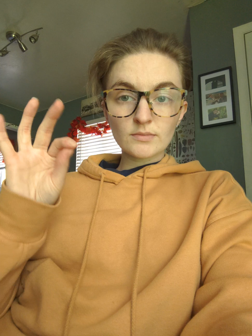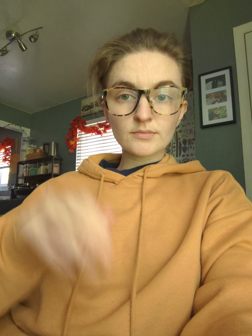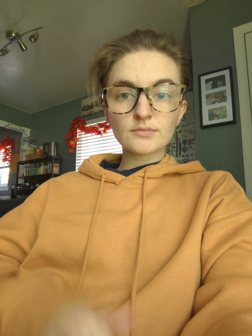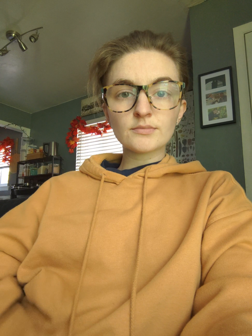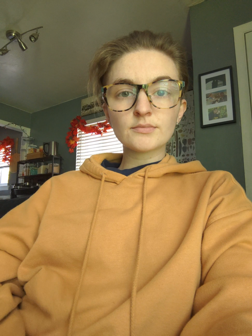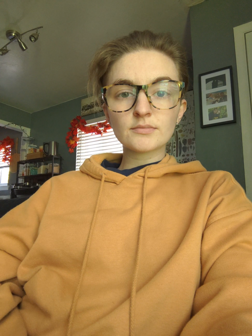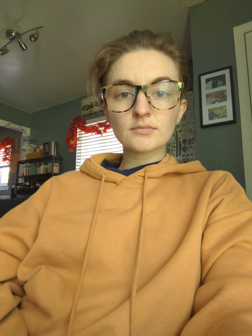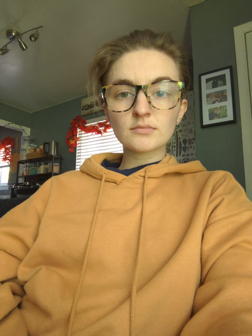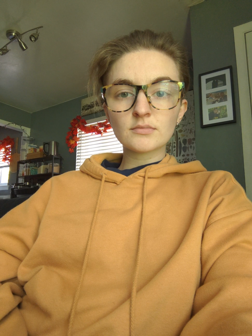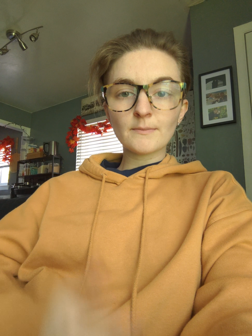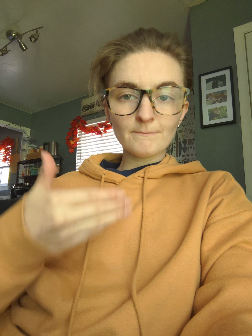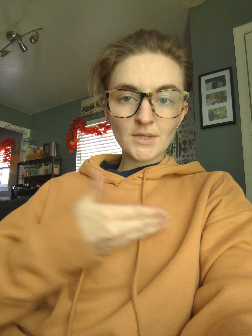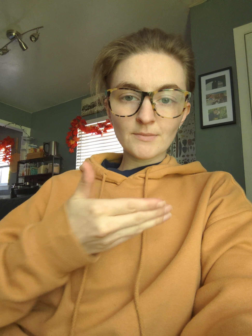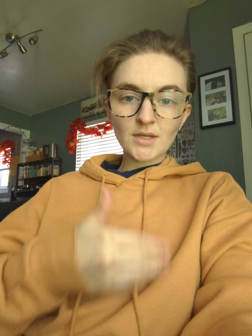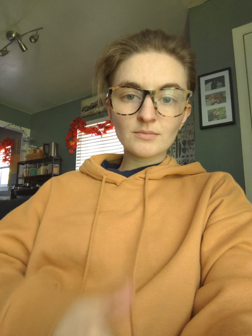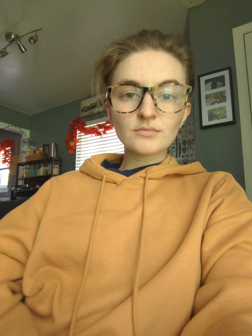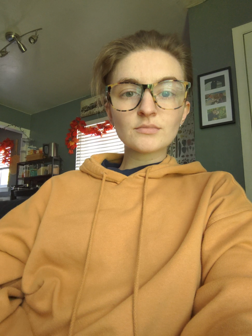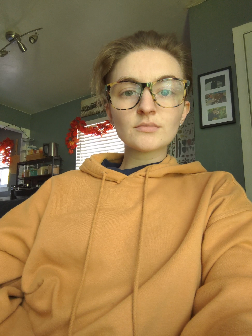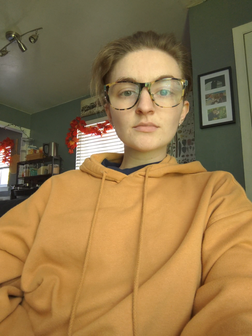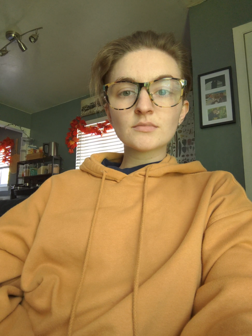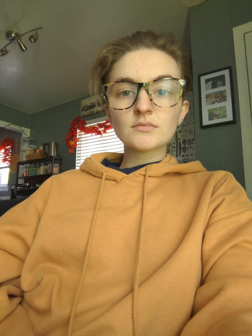baby